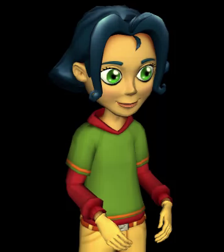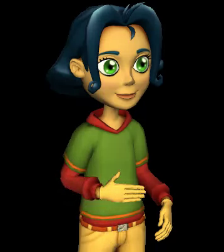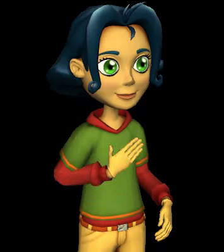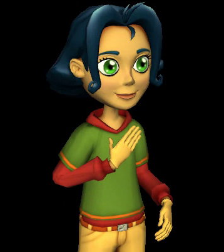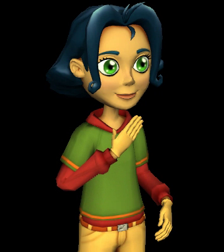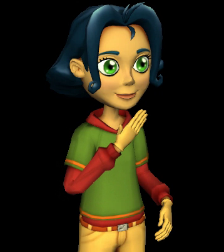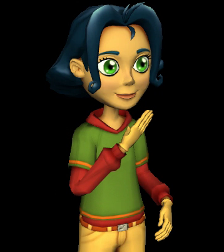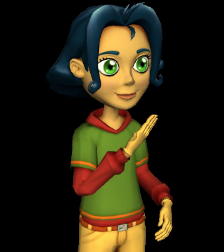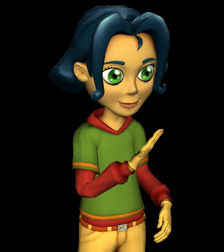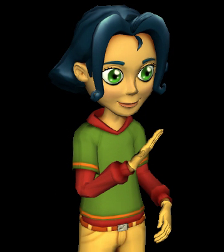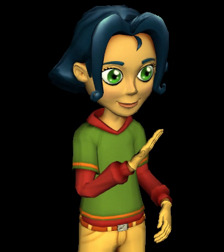يحب